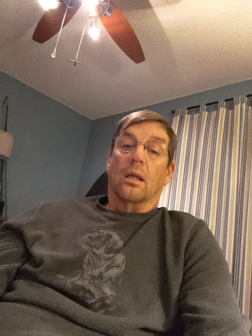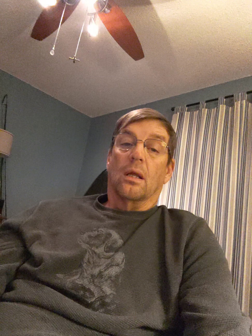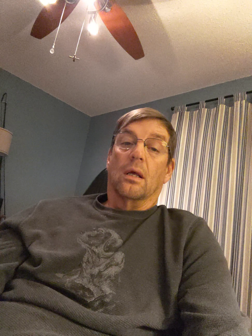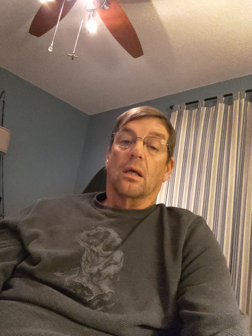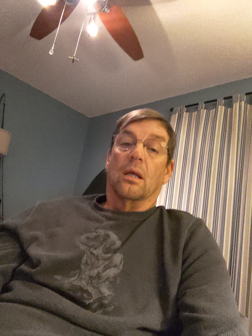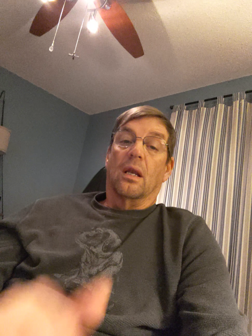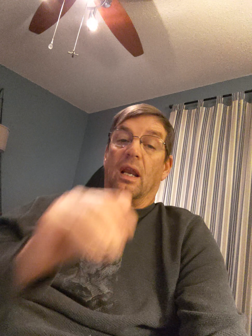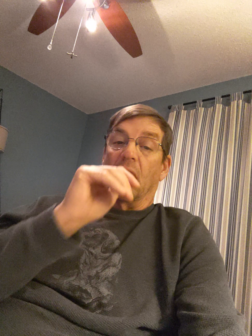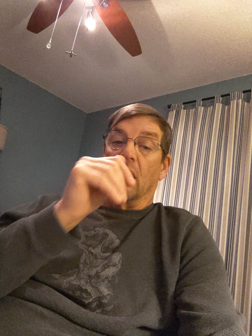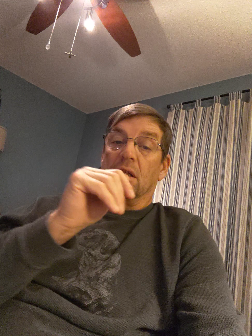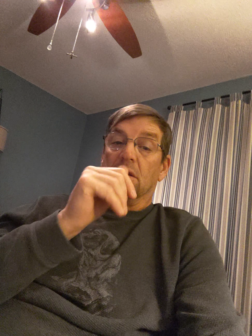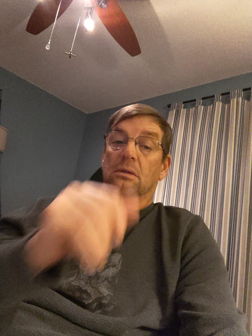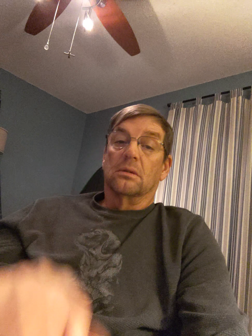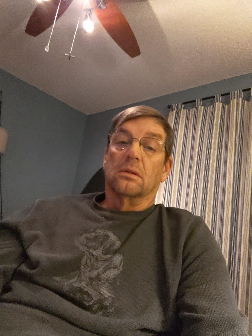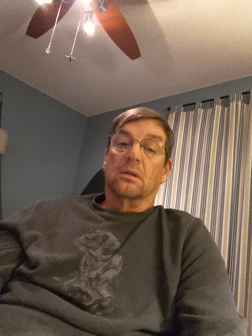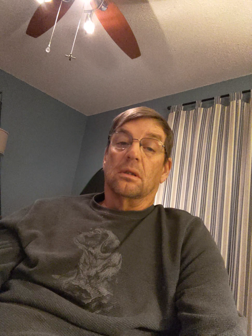nuts